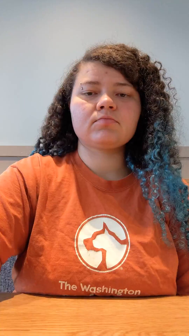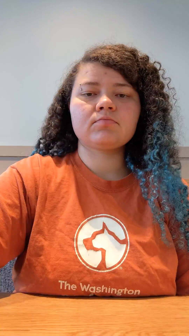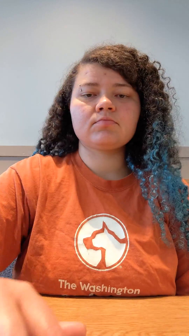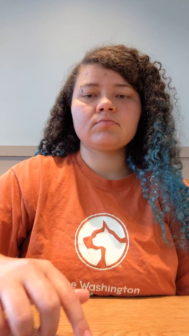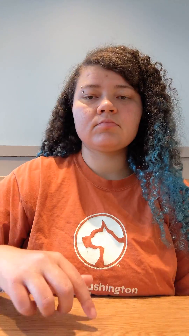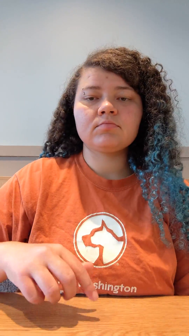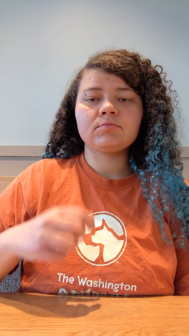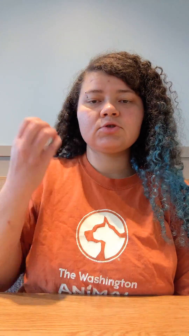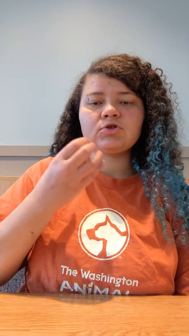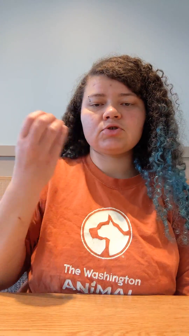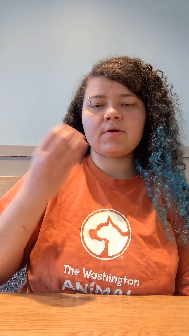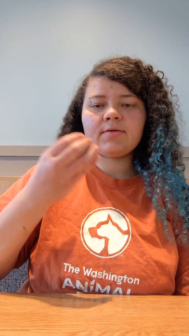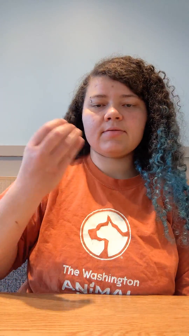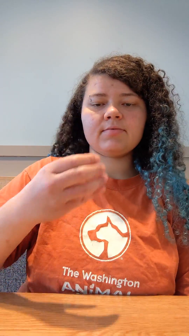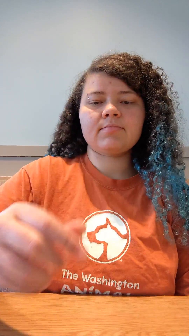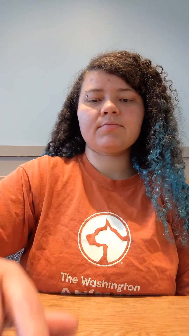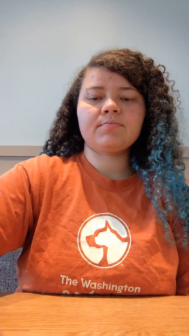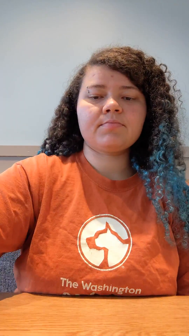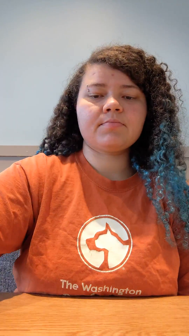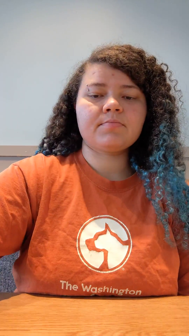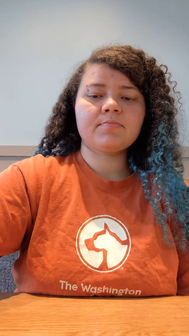shake